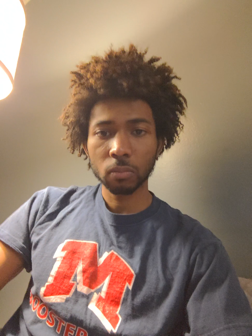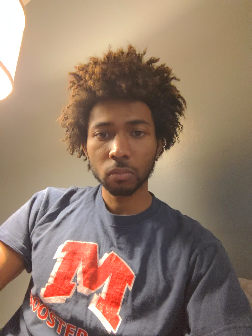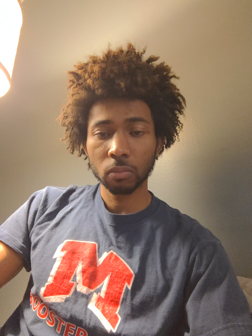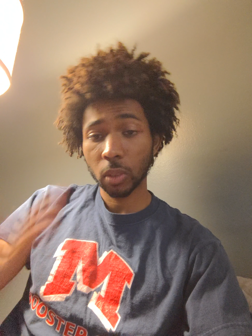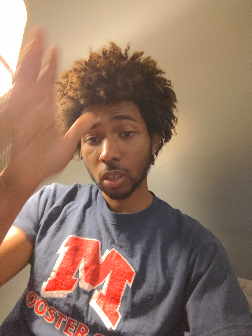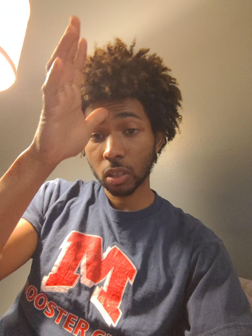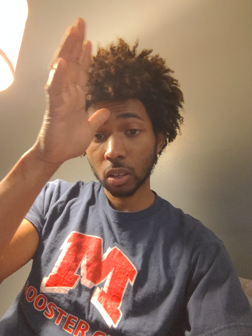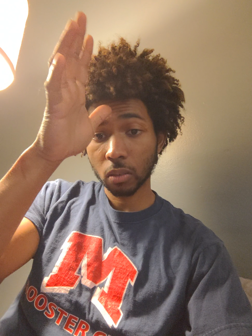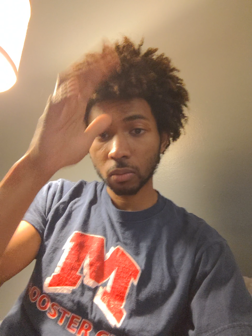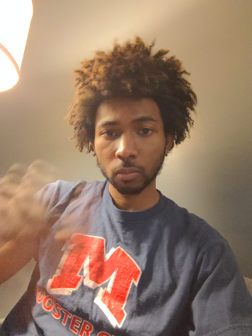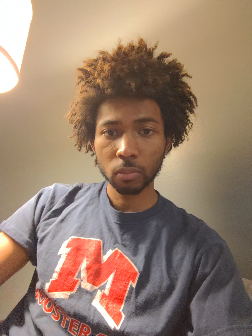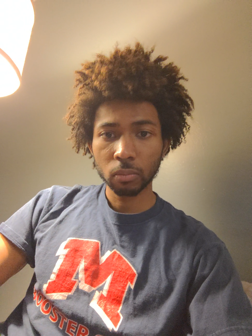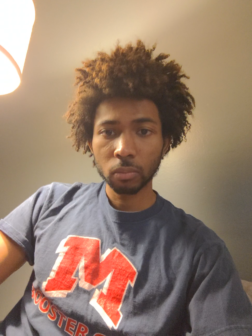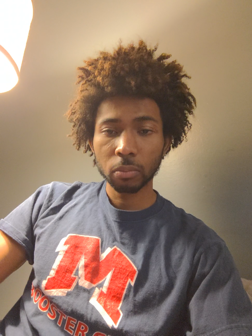dad